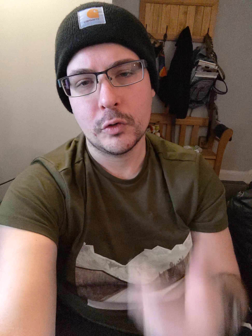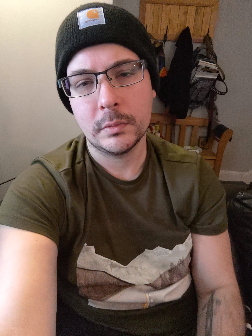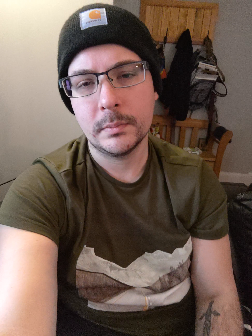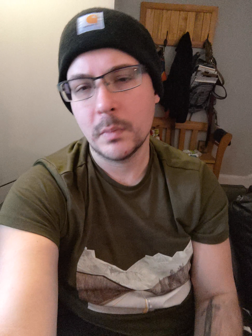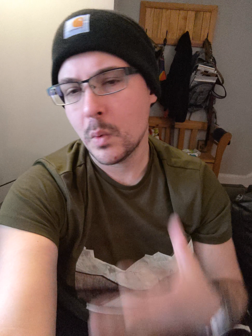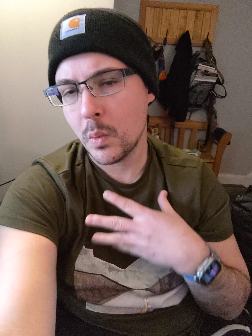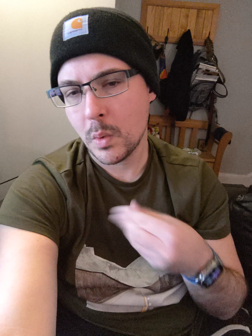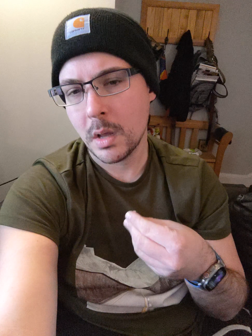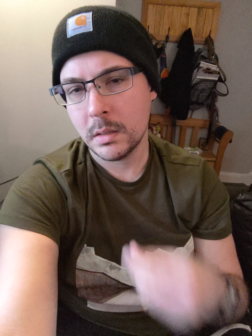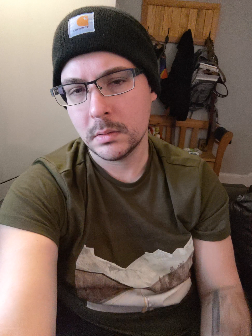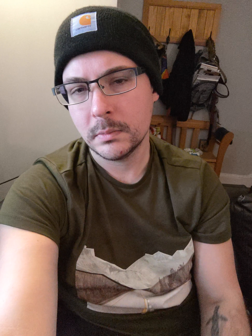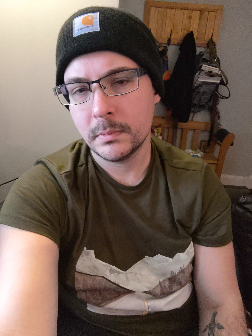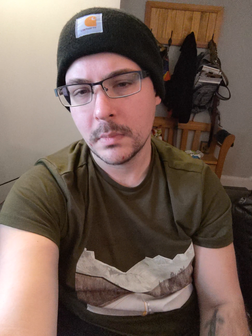white